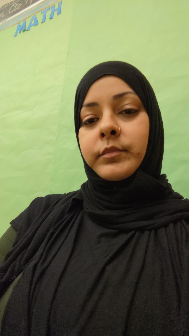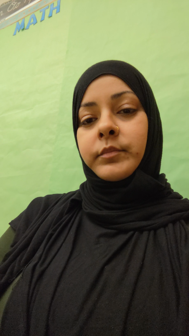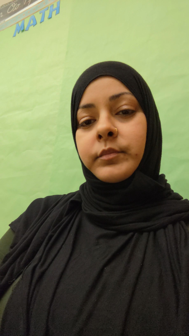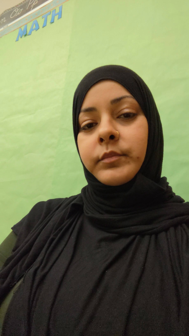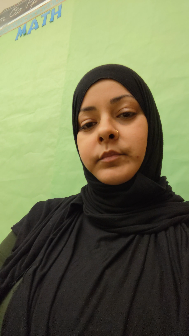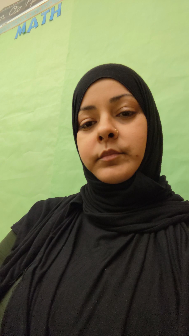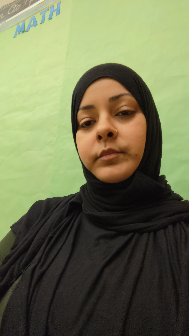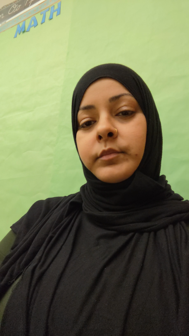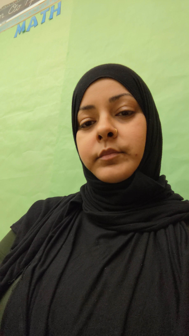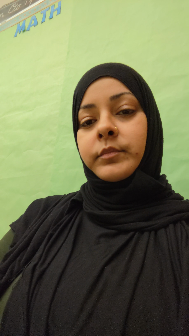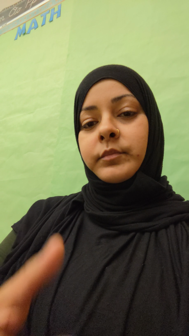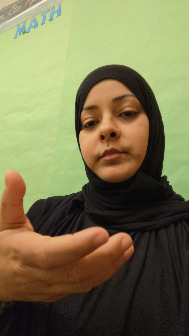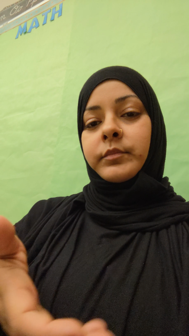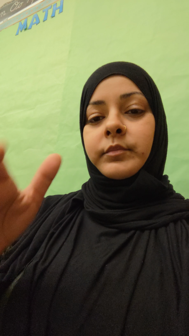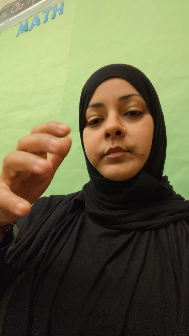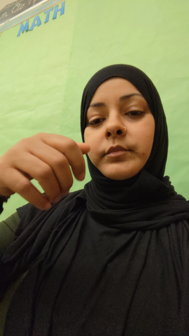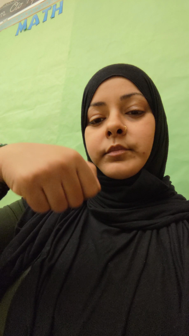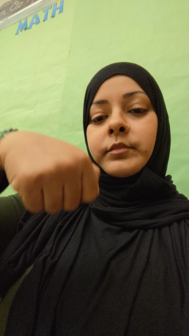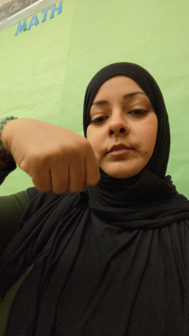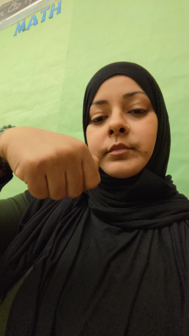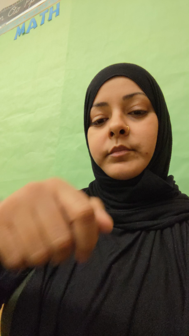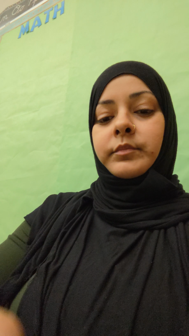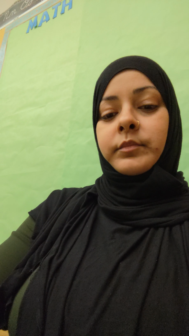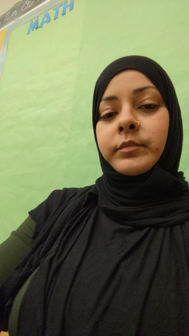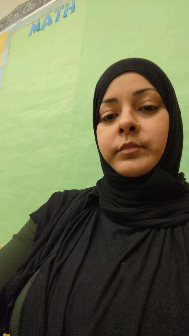bucket